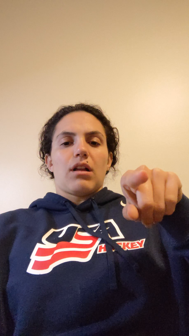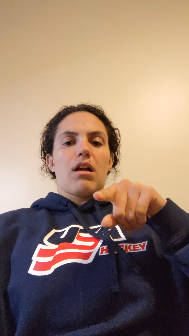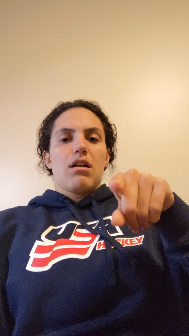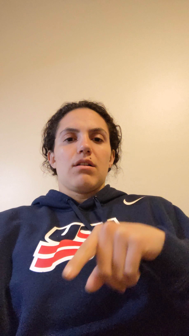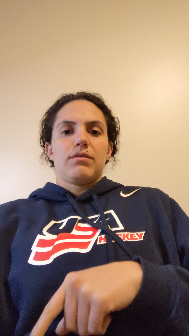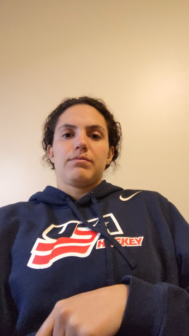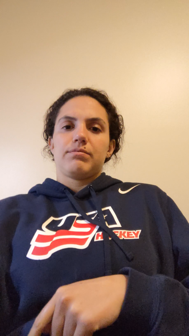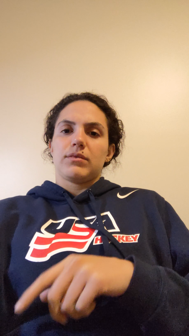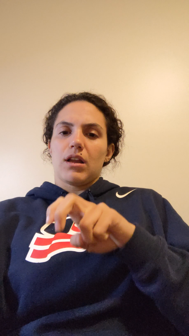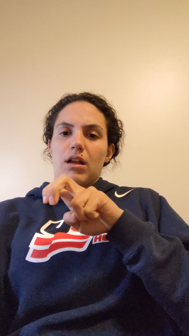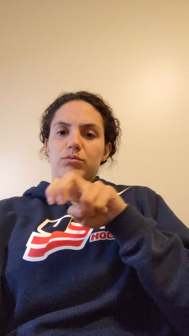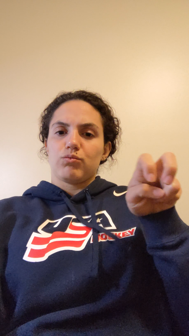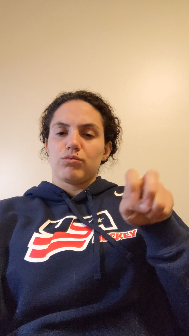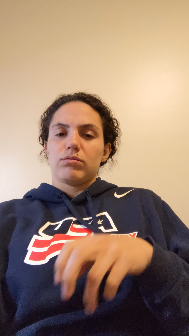couch